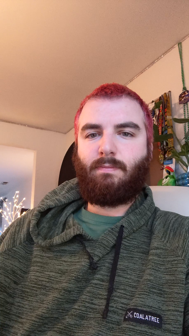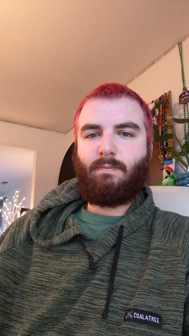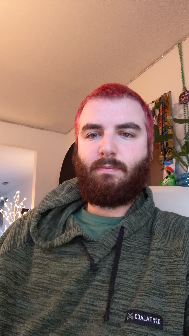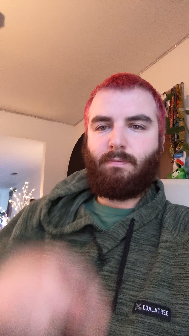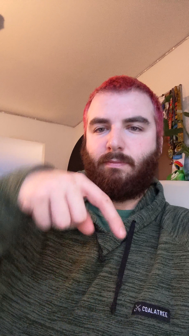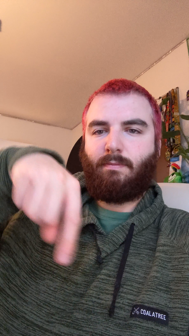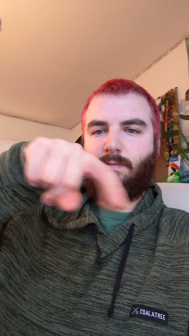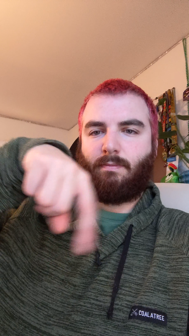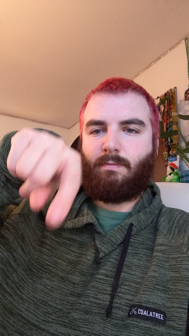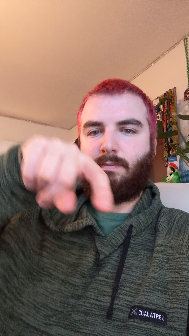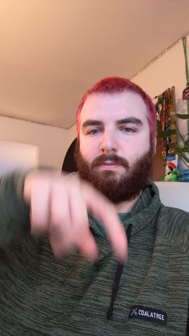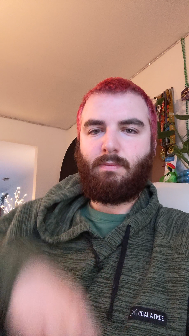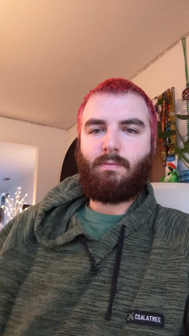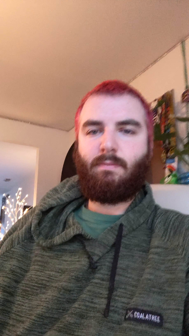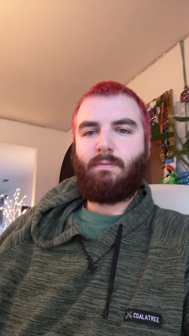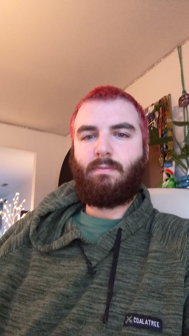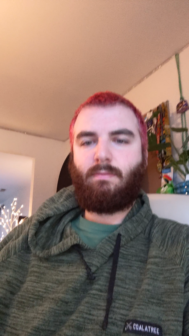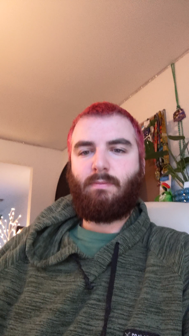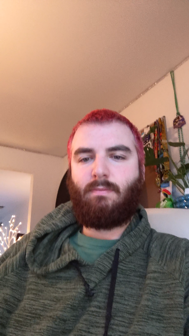around